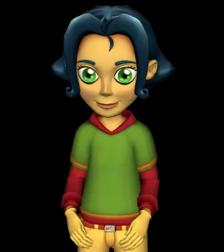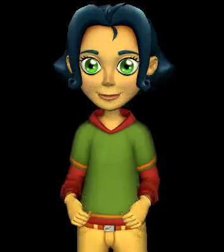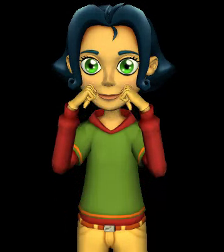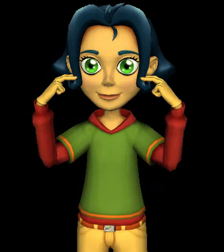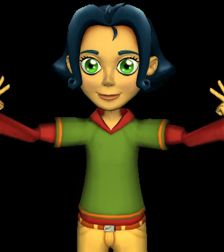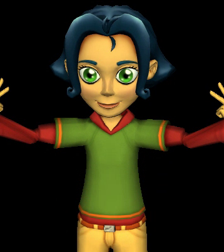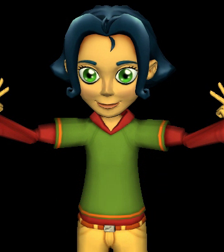قط